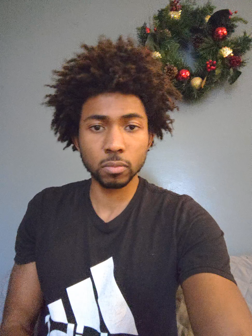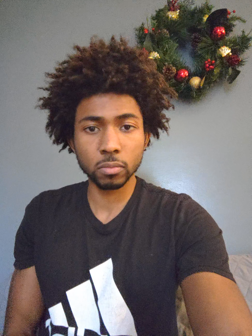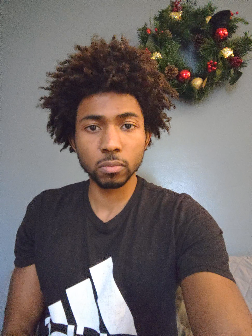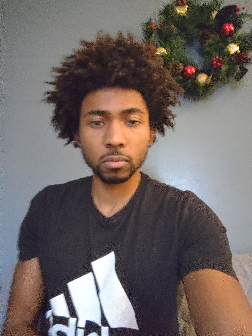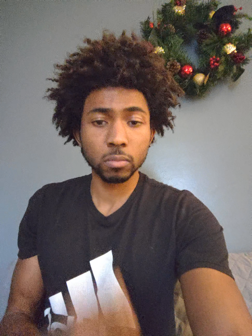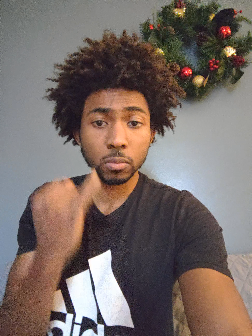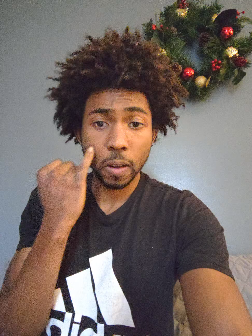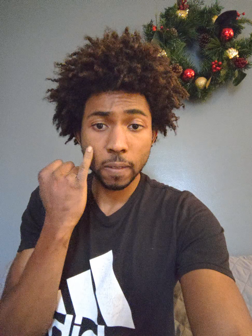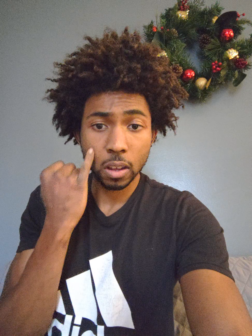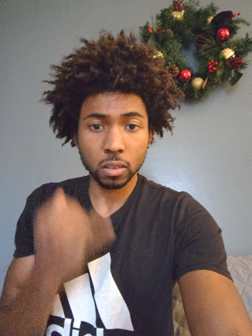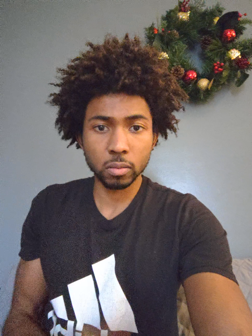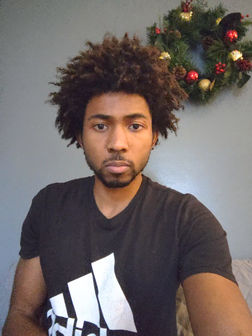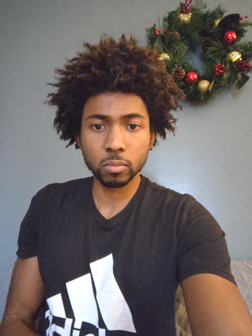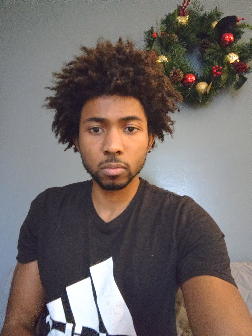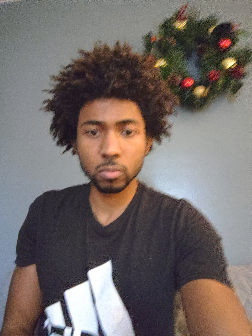if